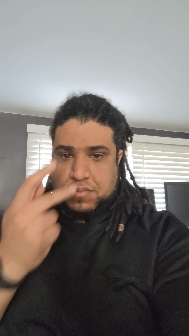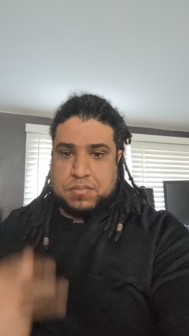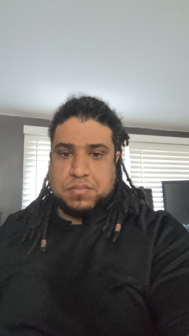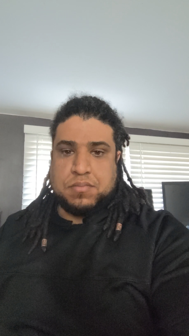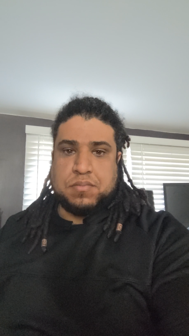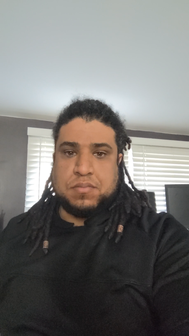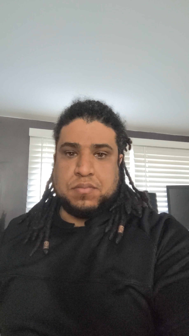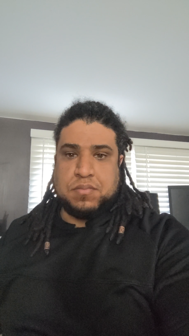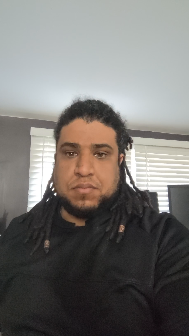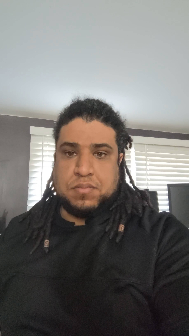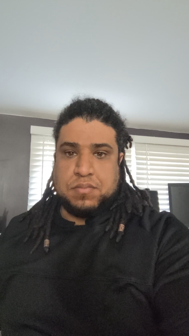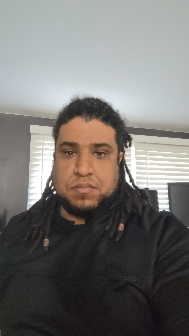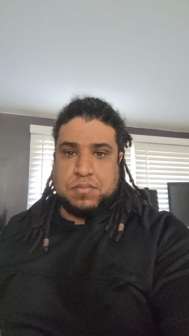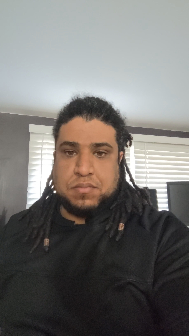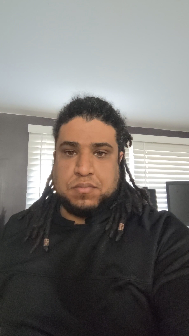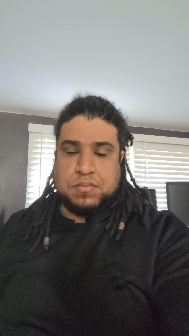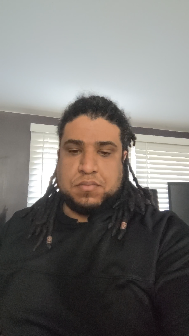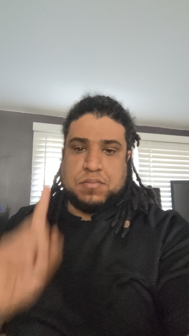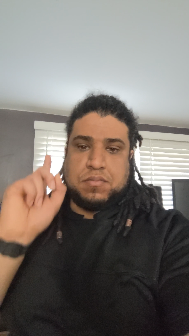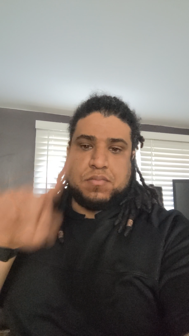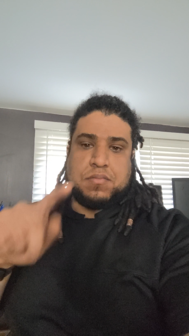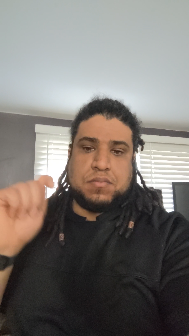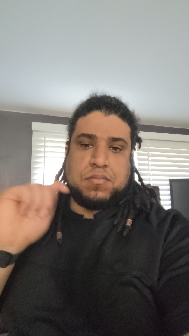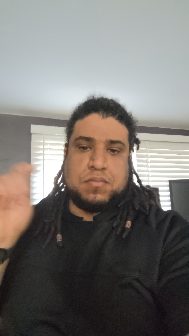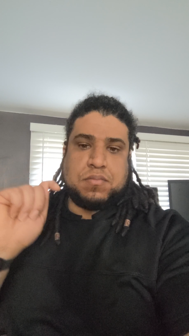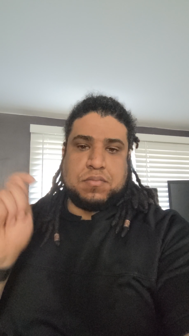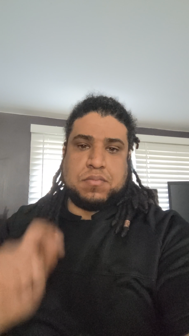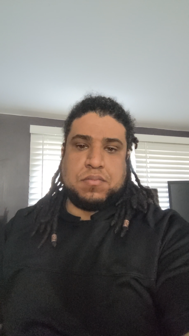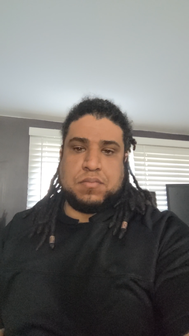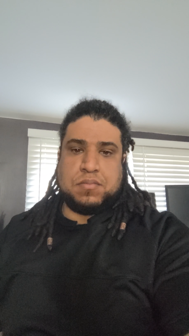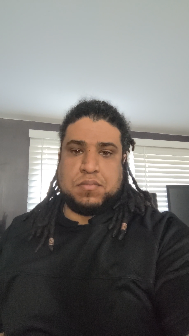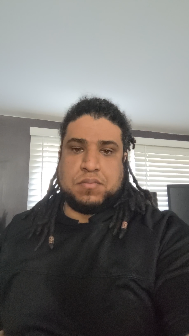go potty